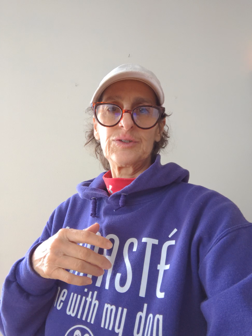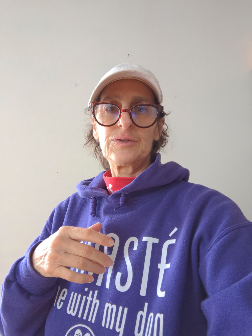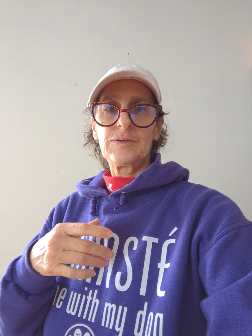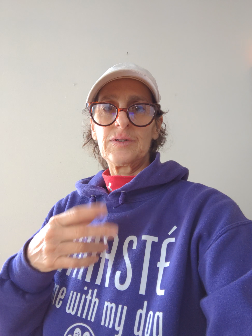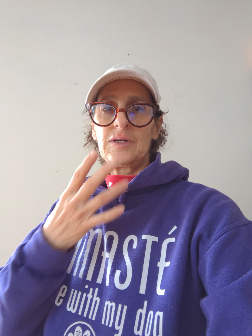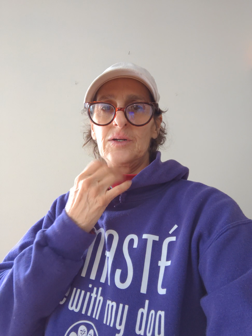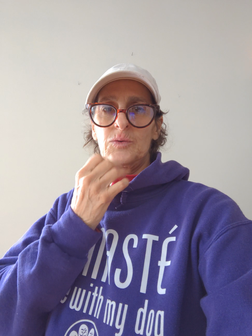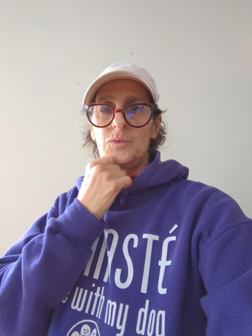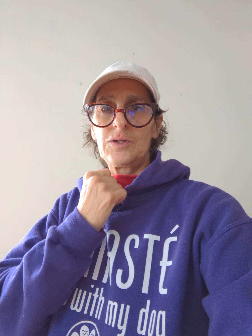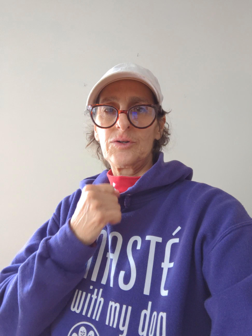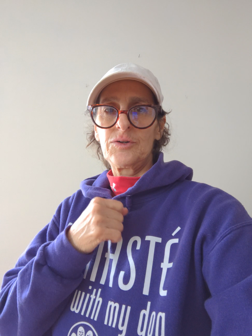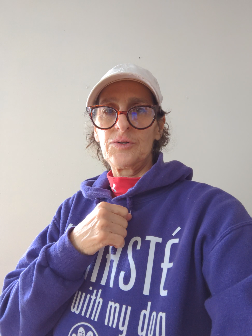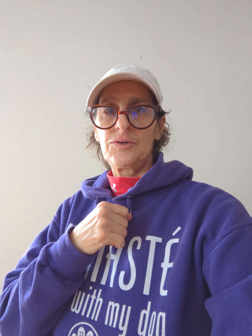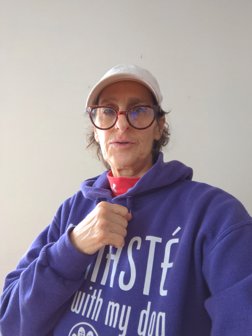underwear